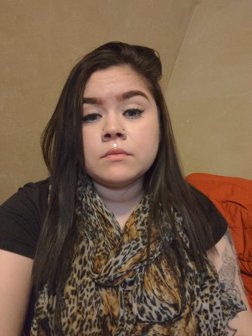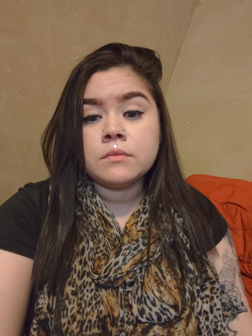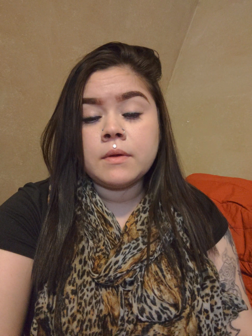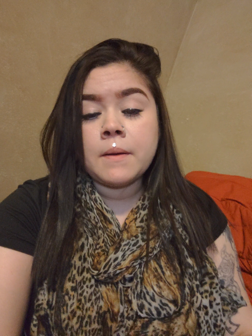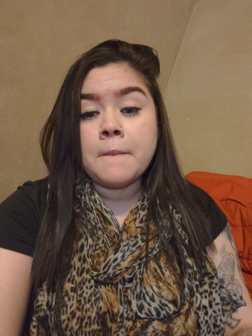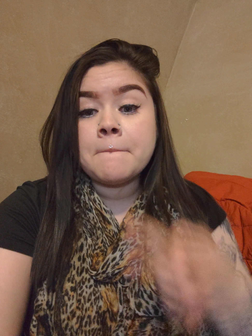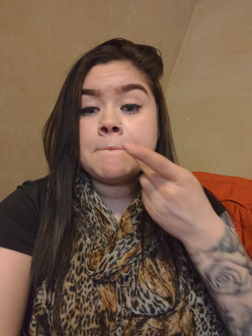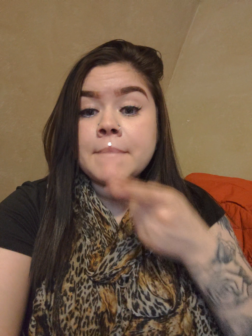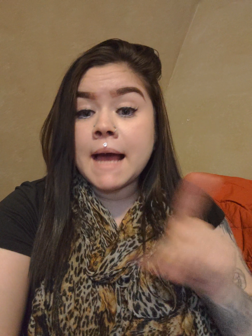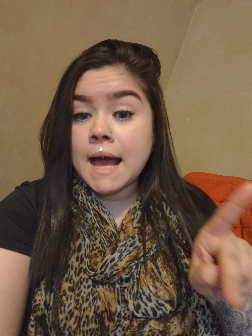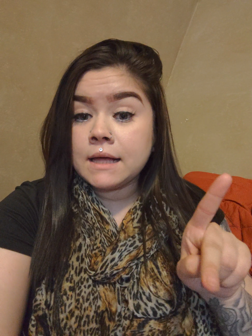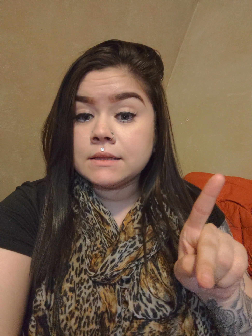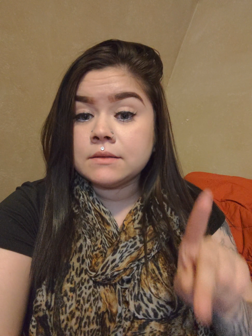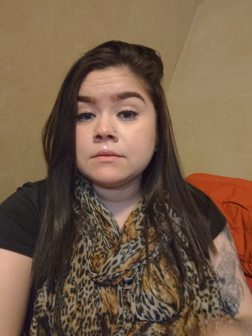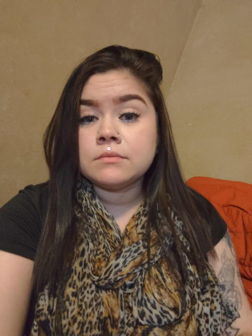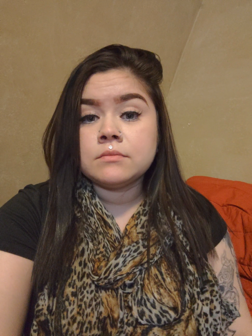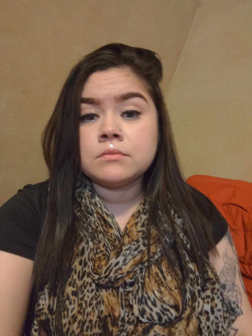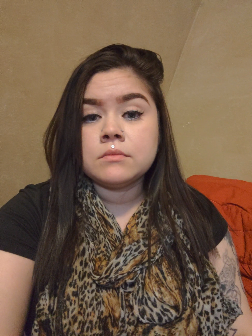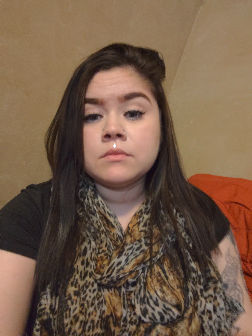pen